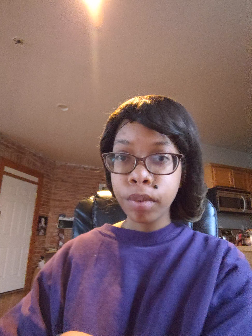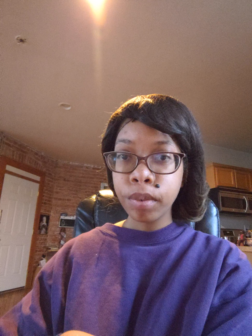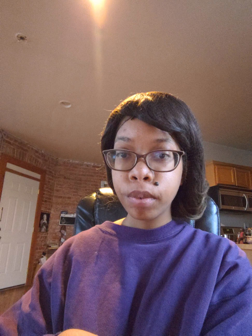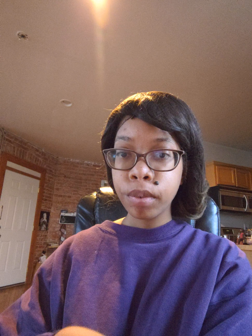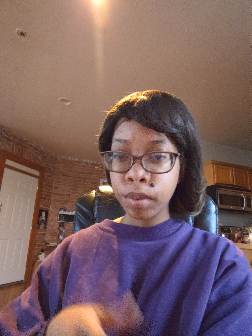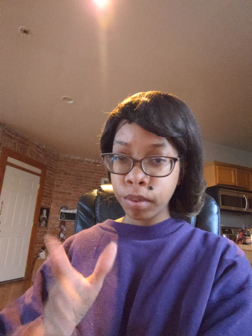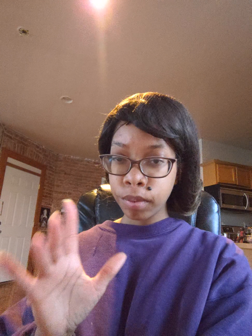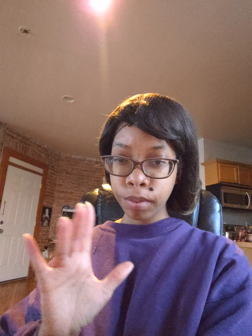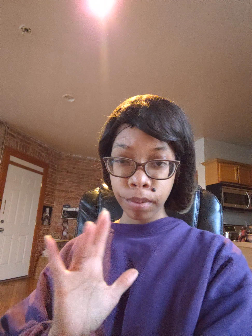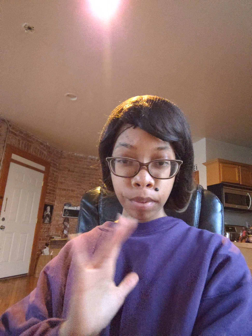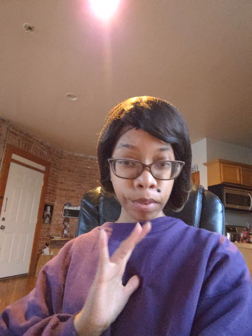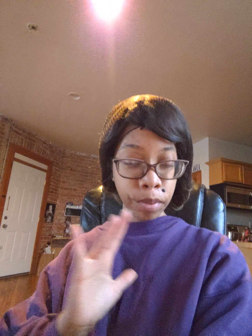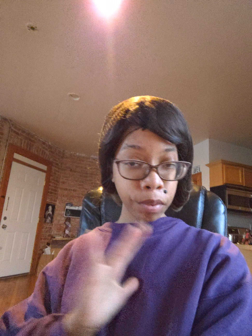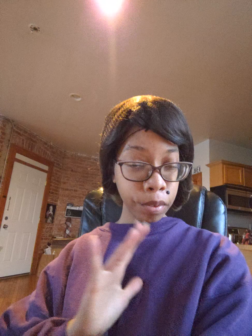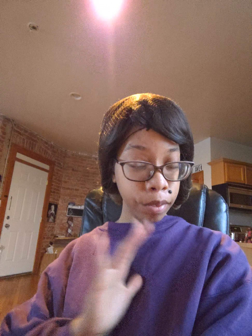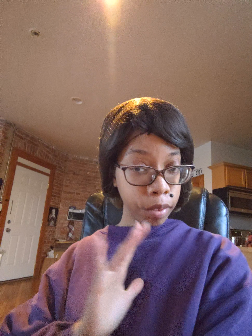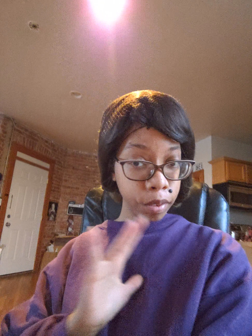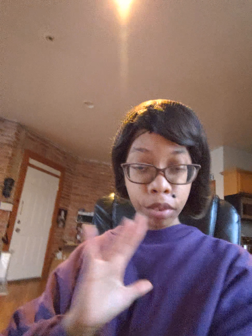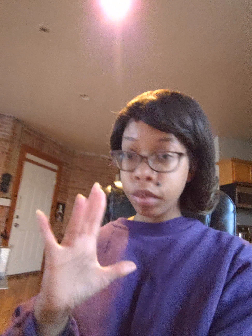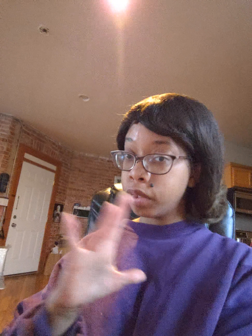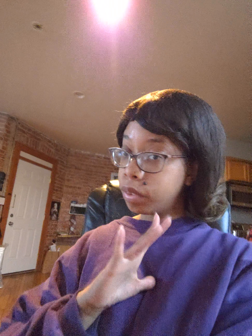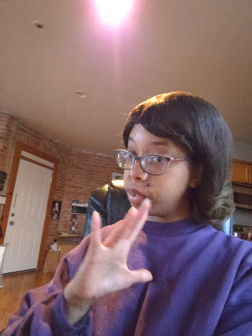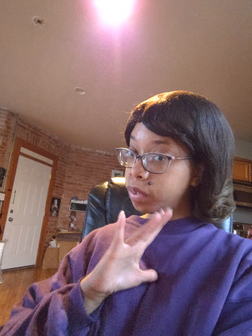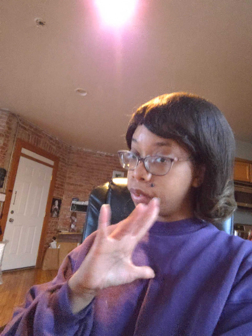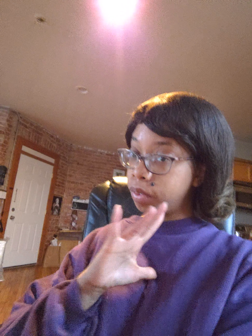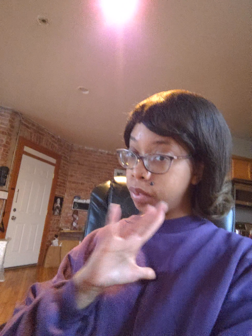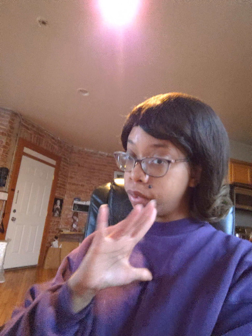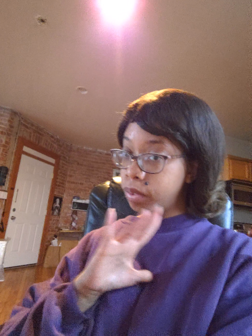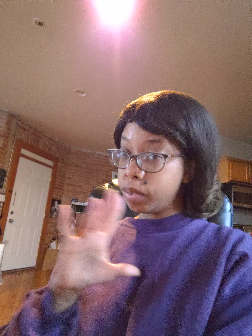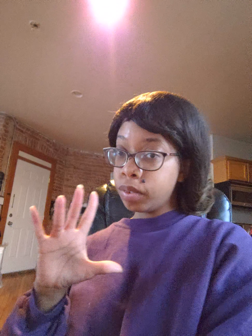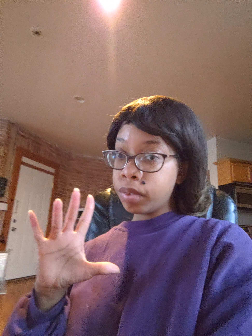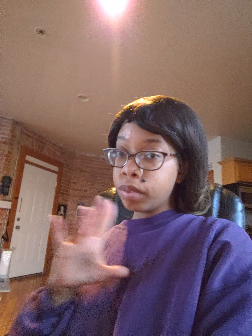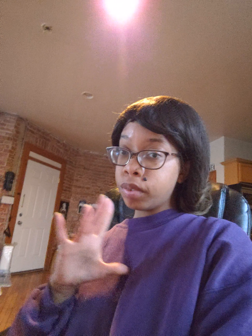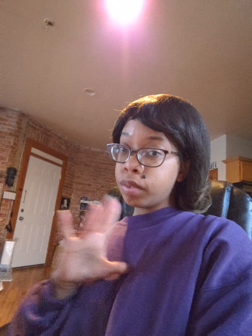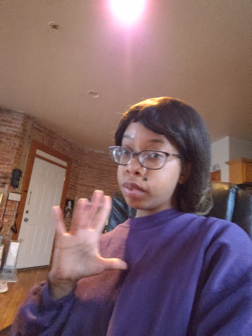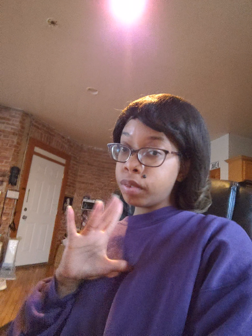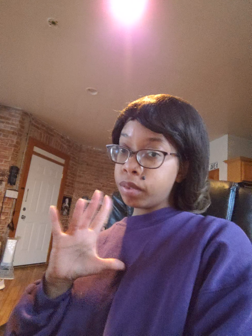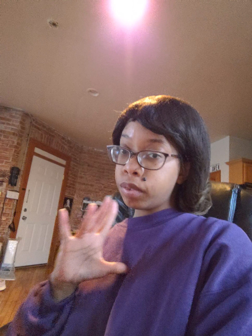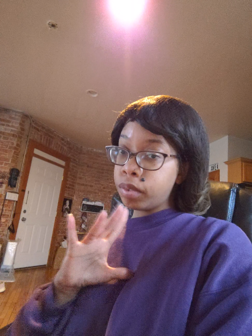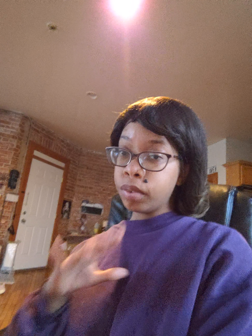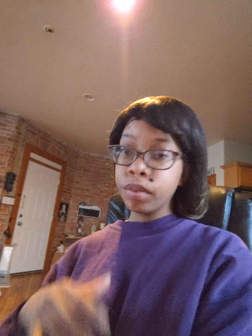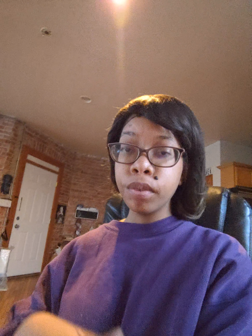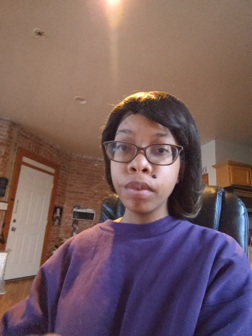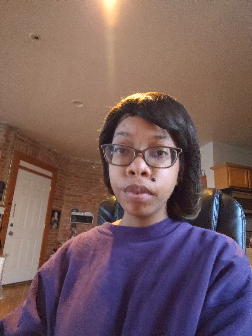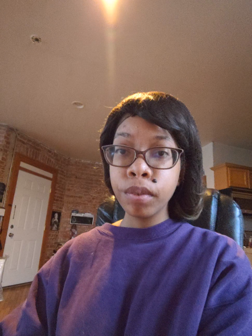fine